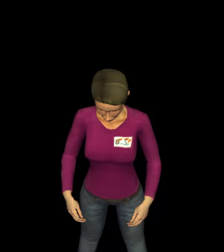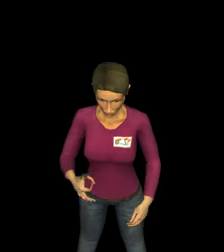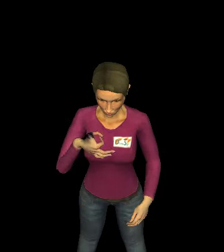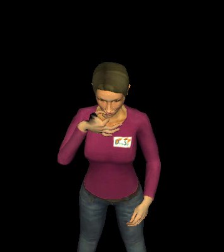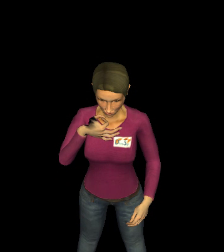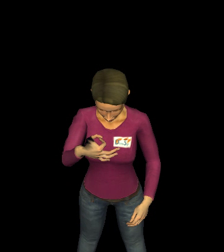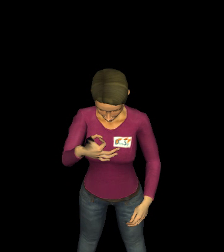يقول